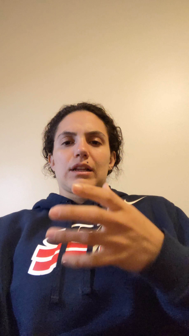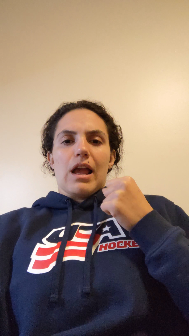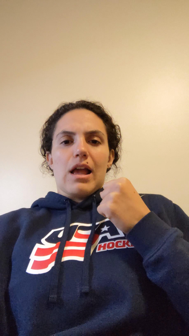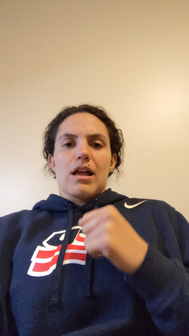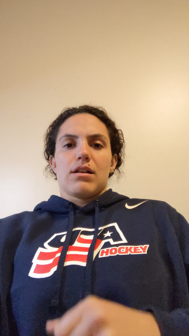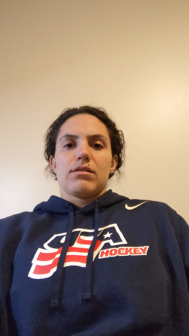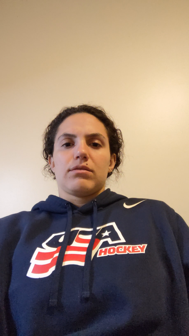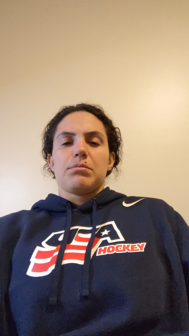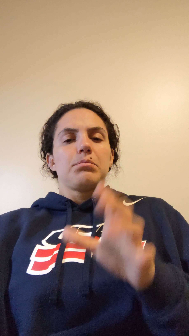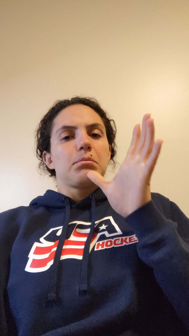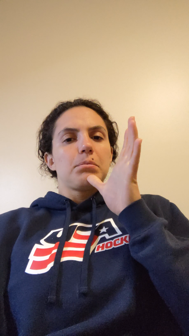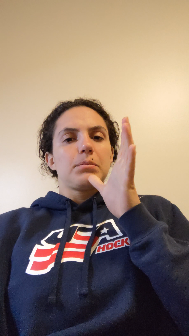mommy